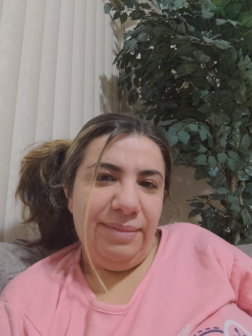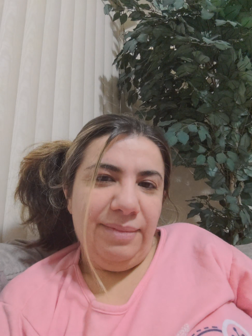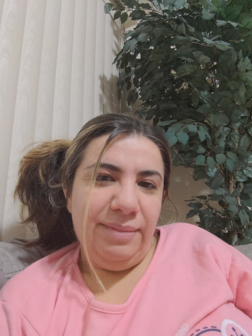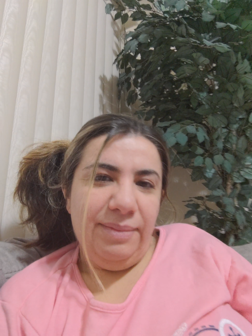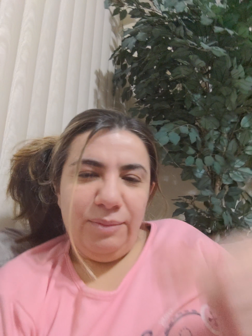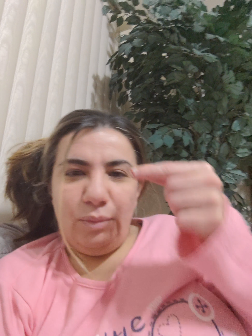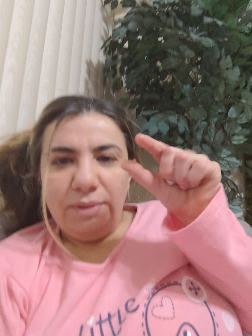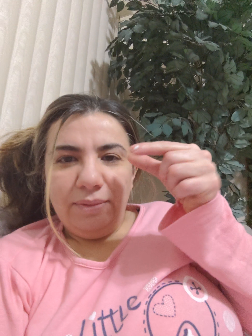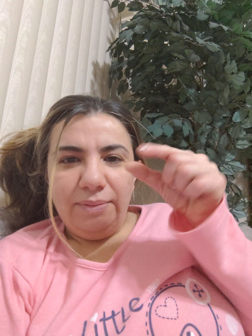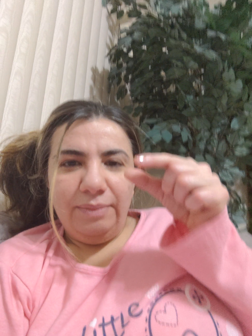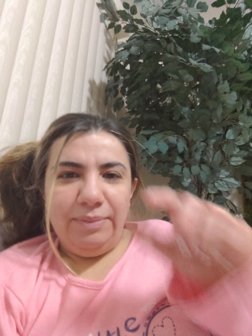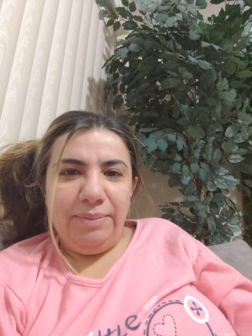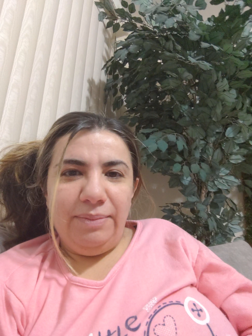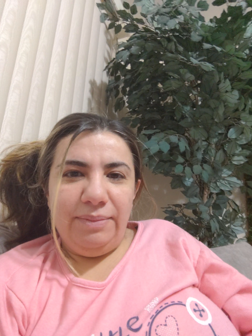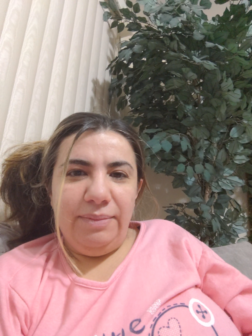green